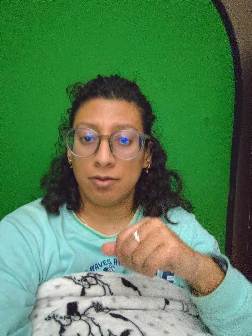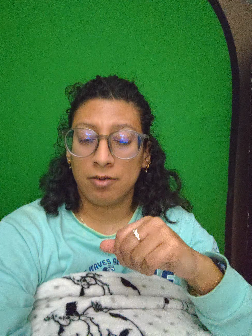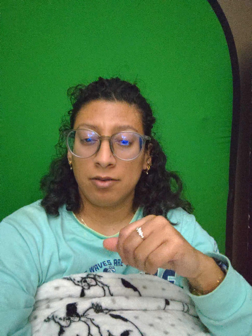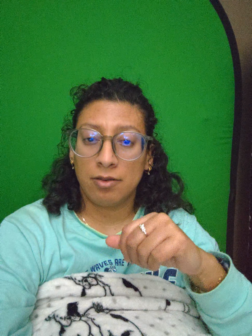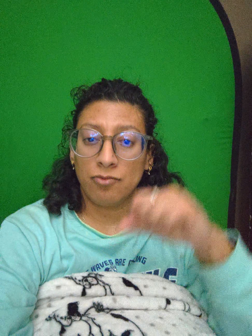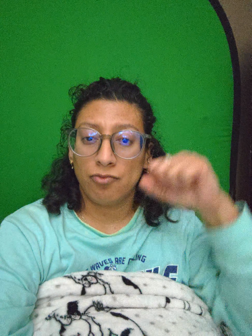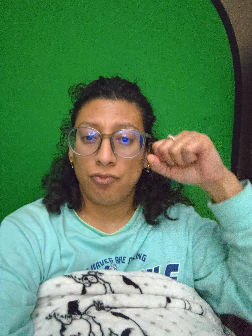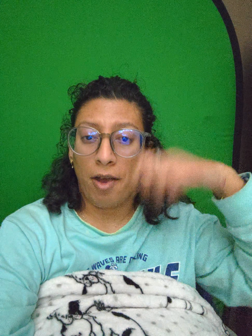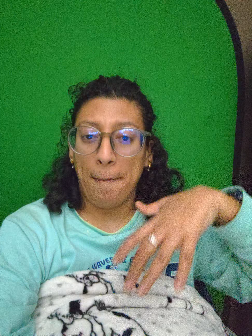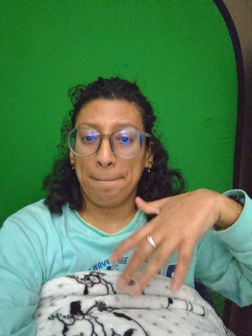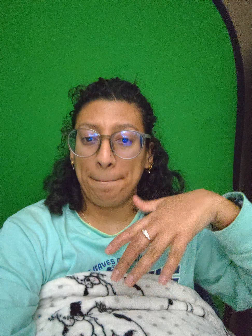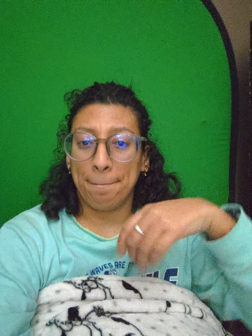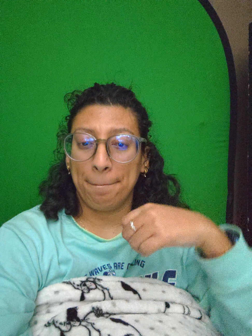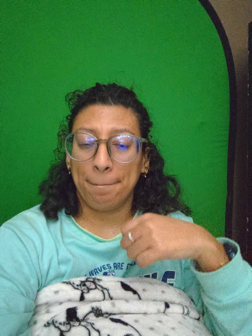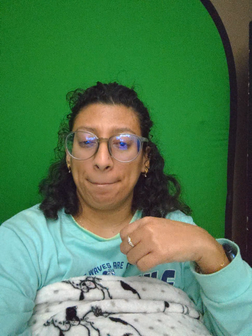drop